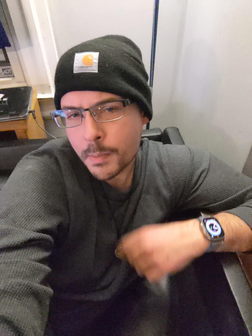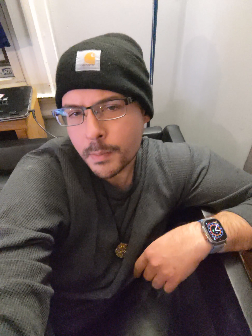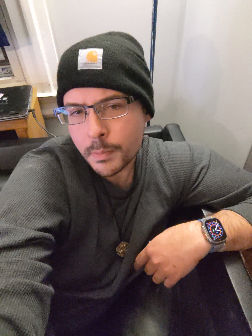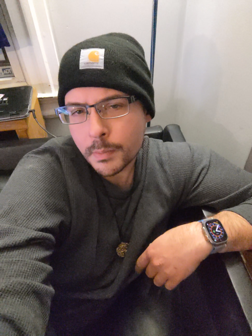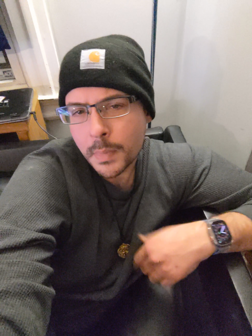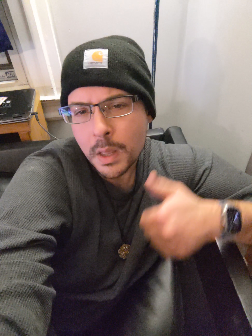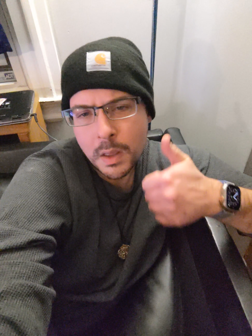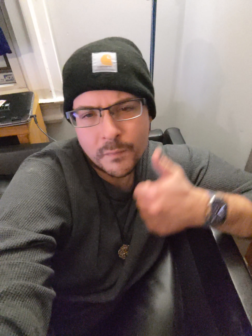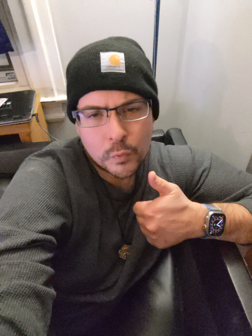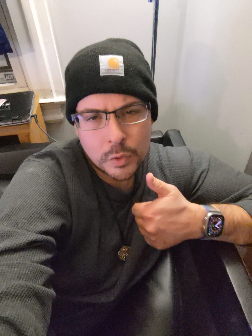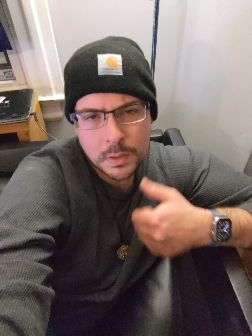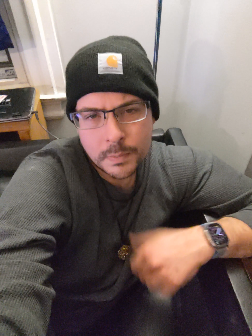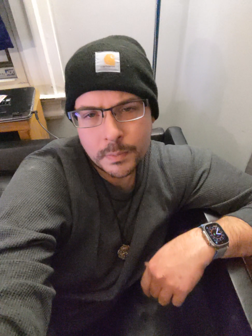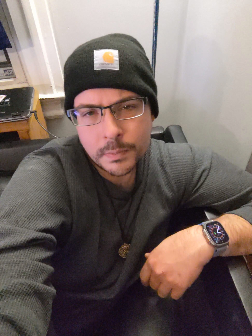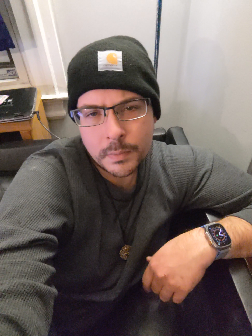every